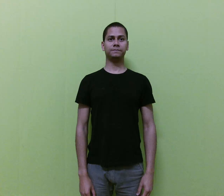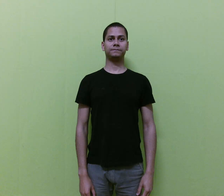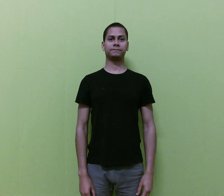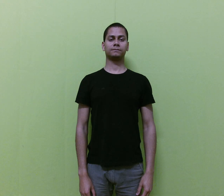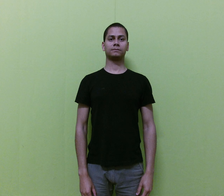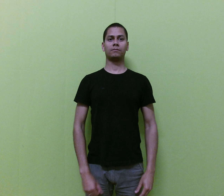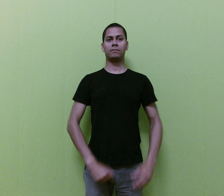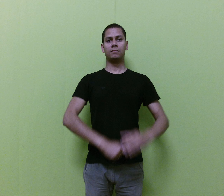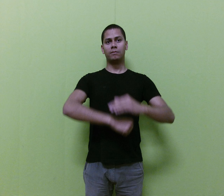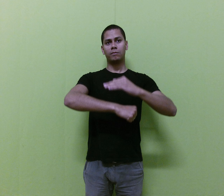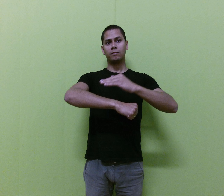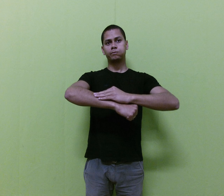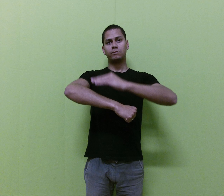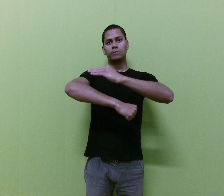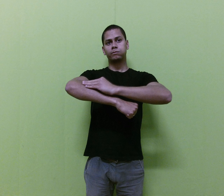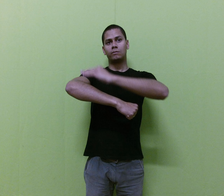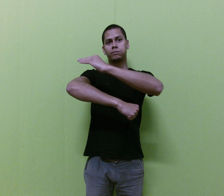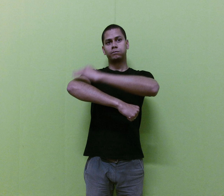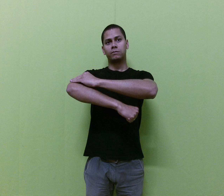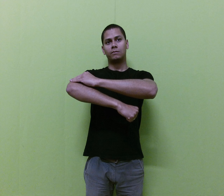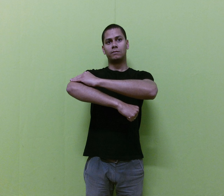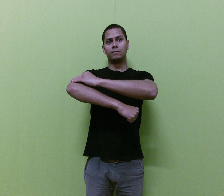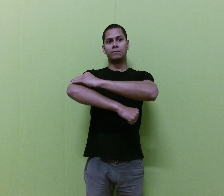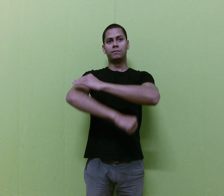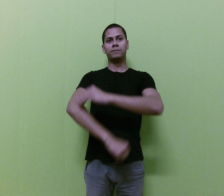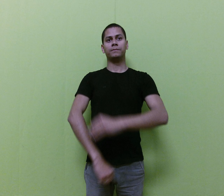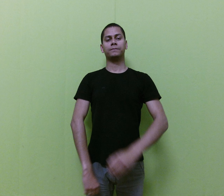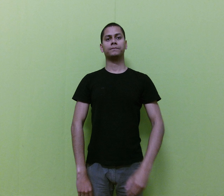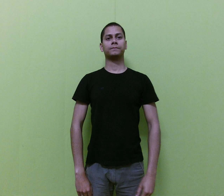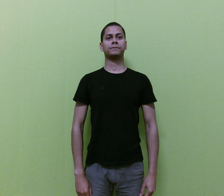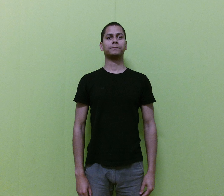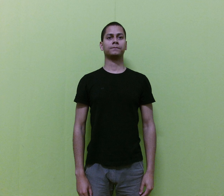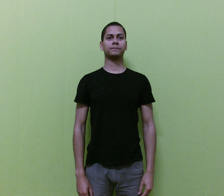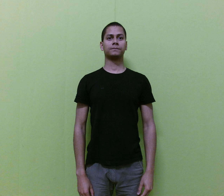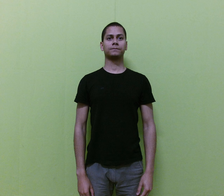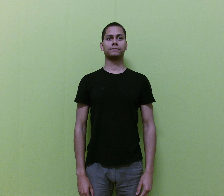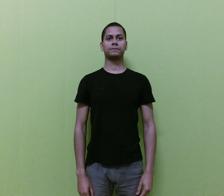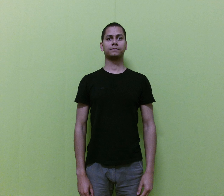sapo